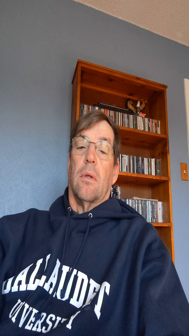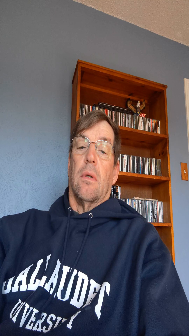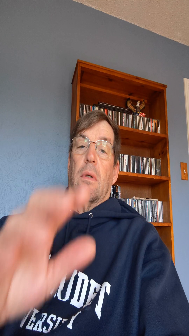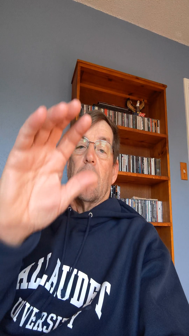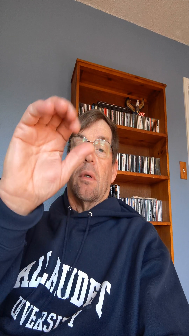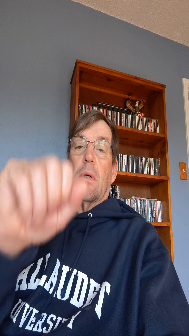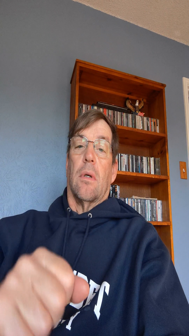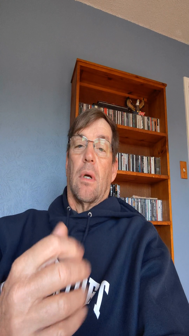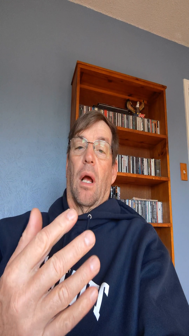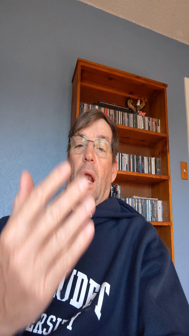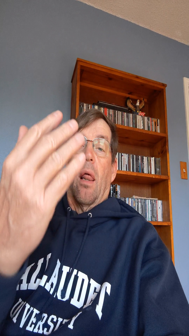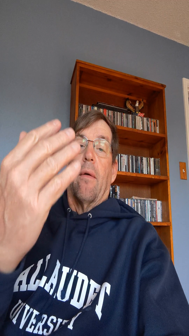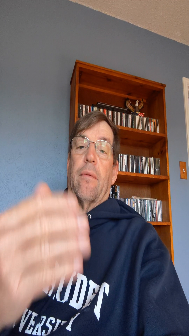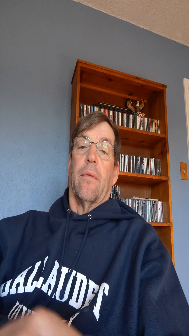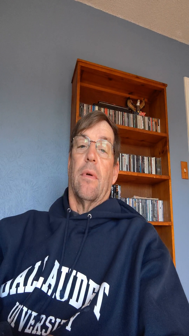mitten